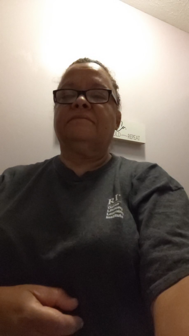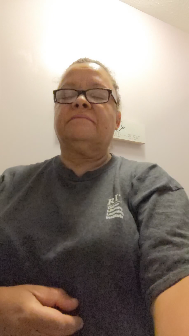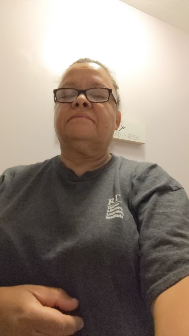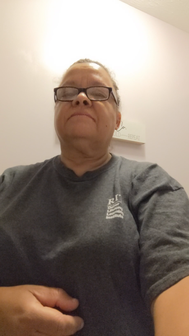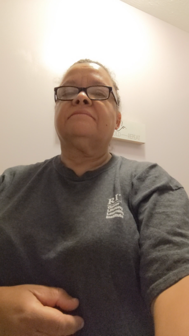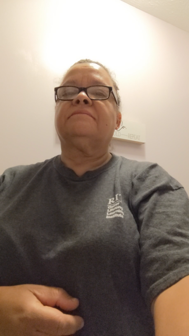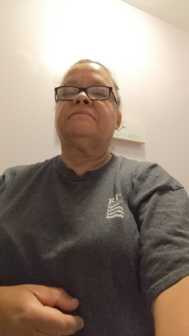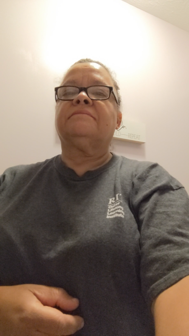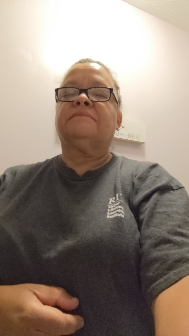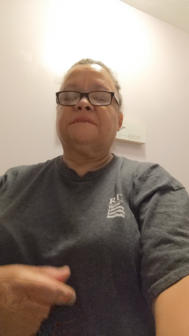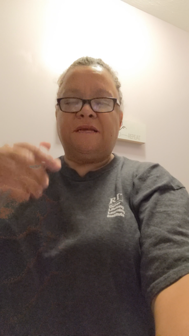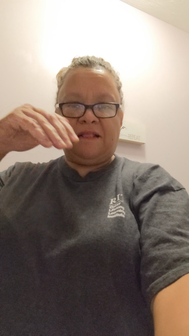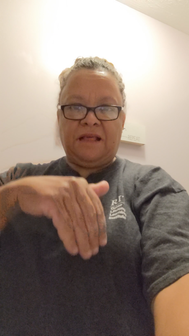night night